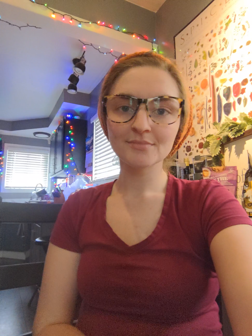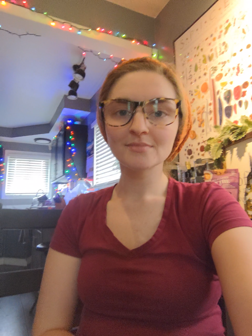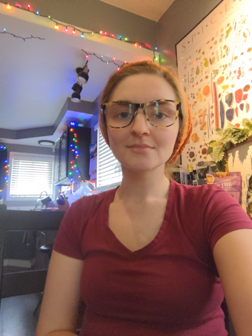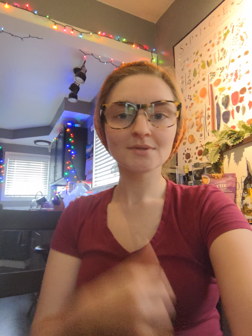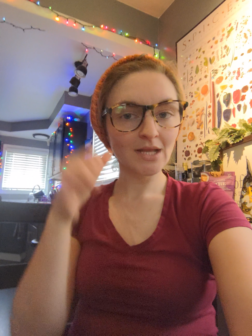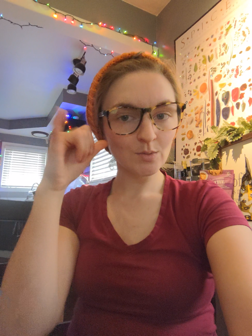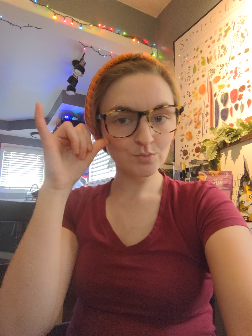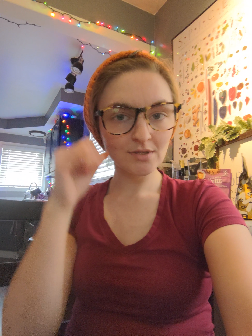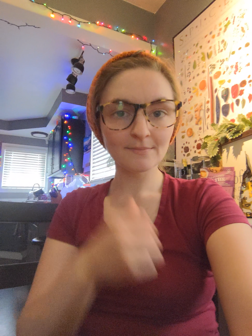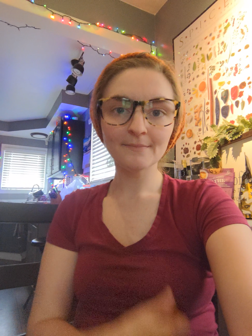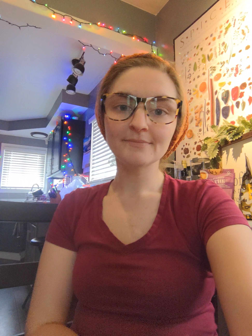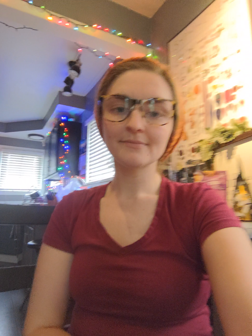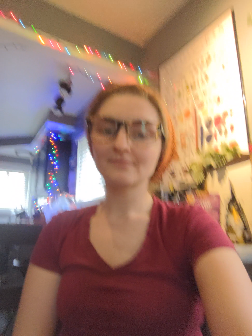cow